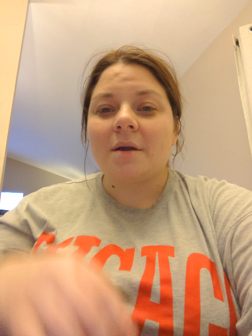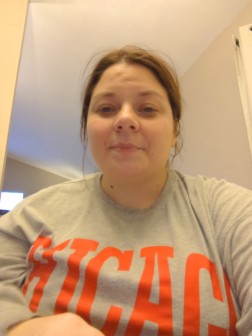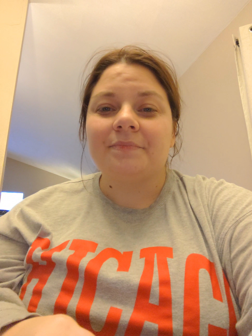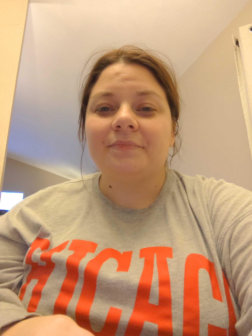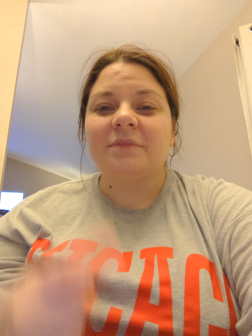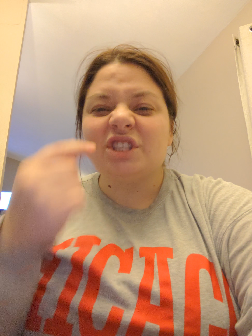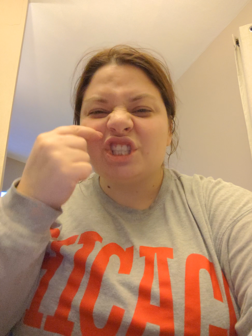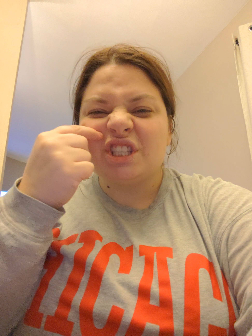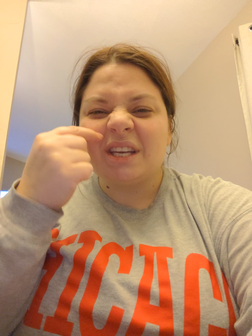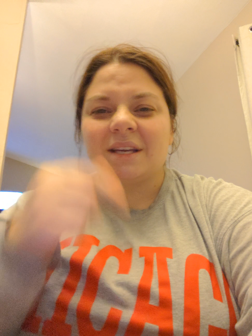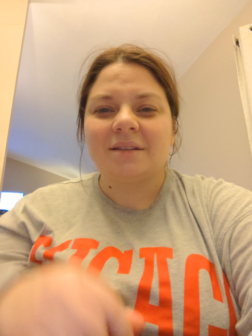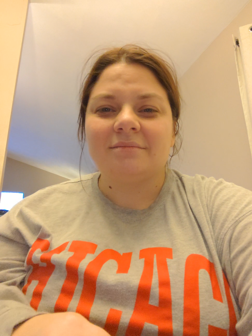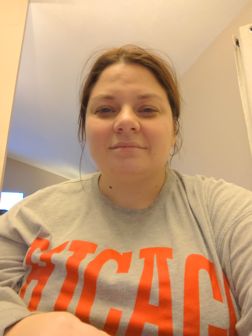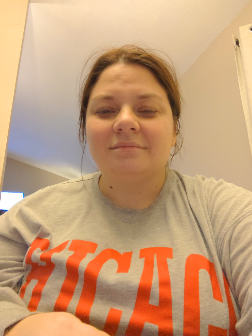cheek